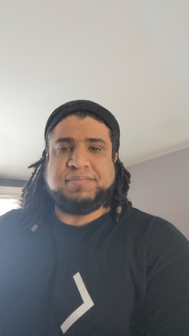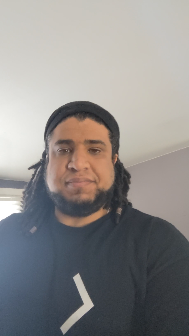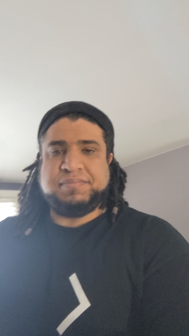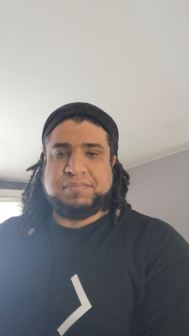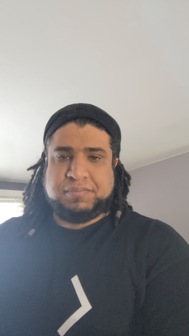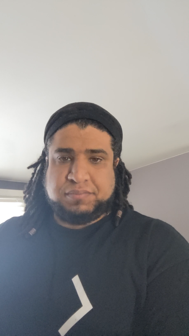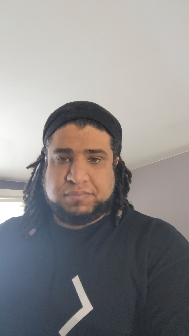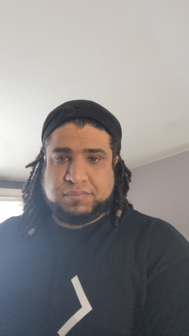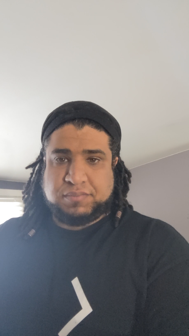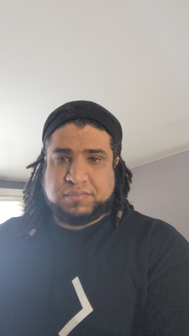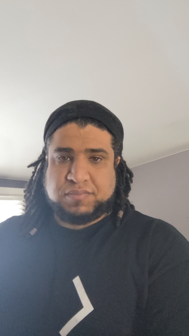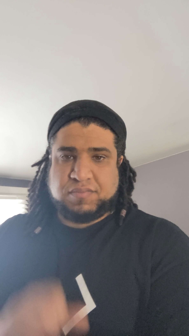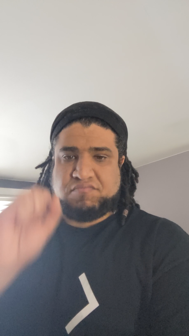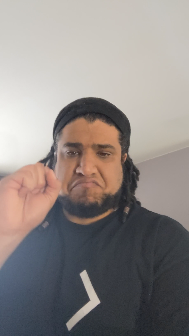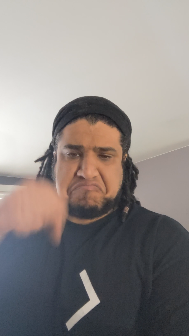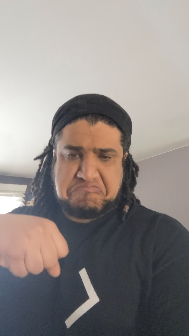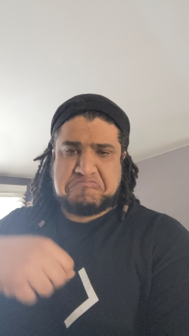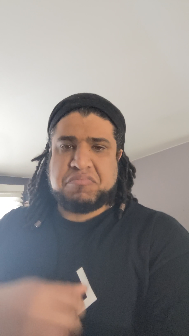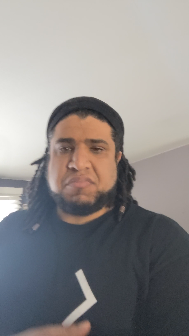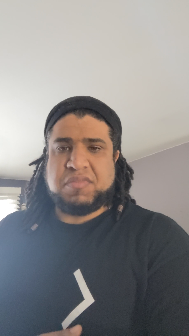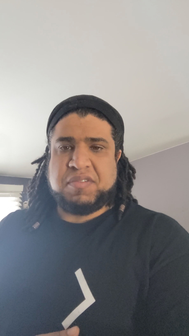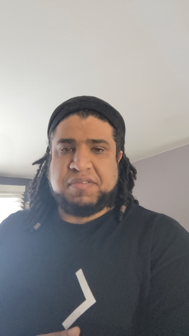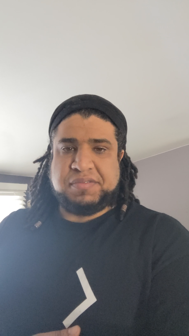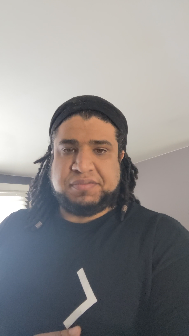could